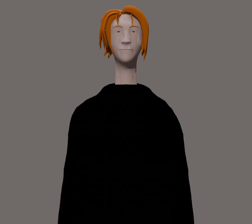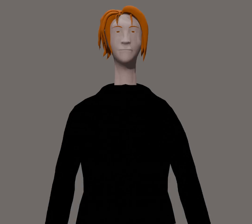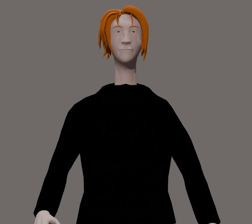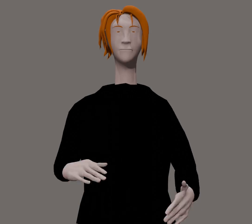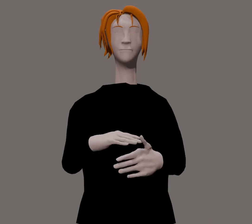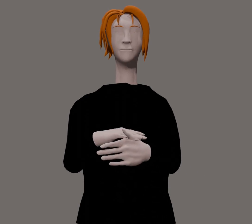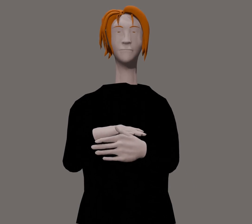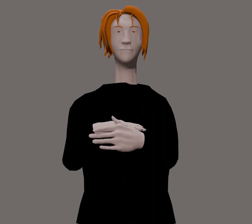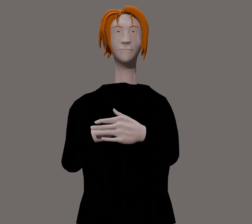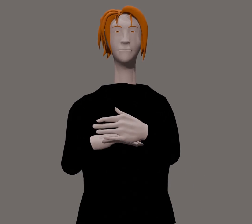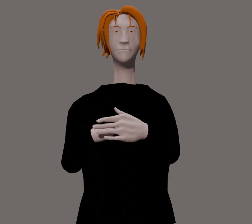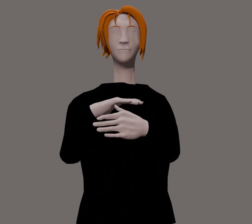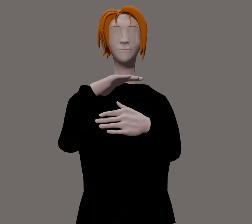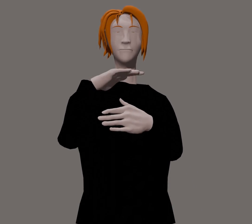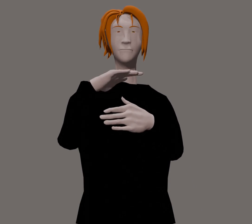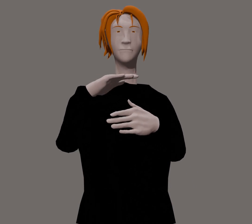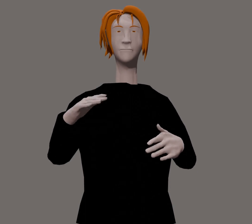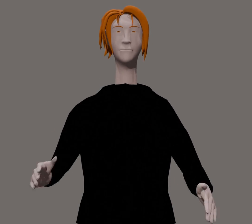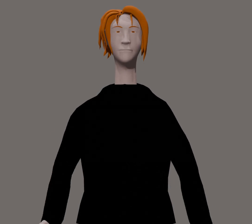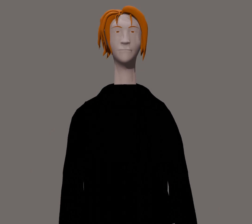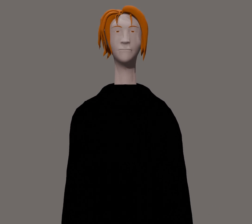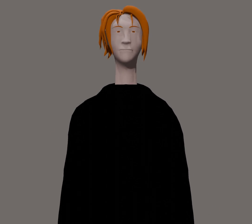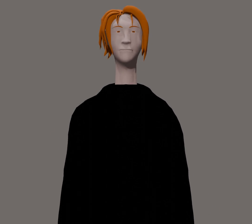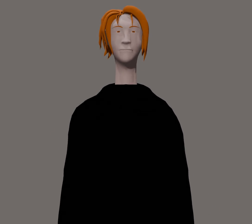Brimful